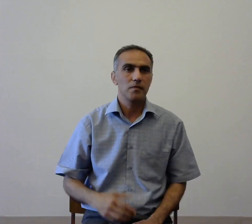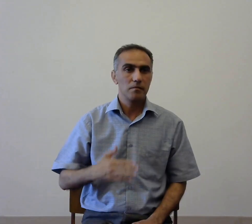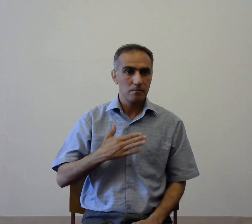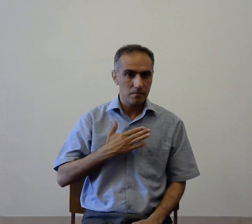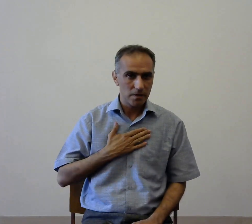mən